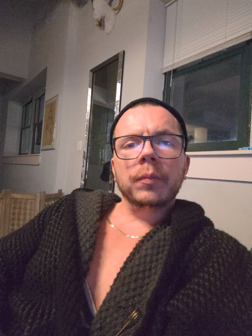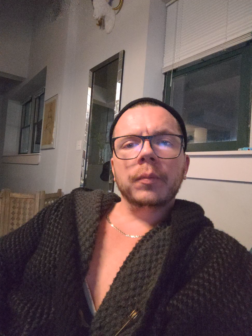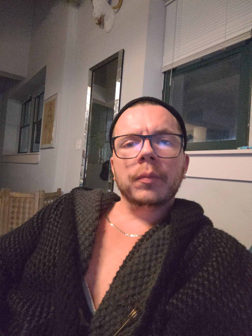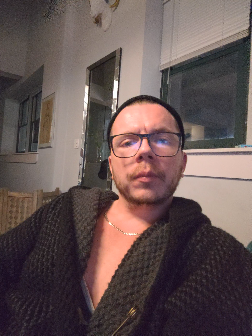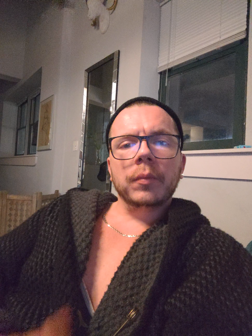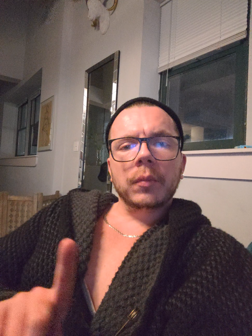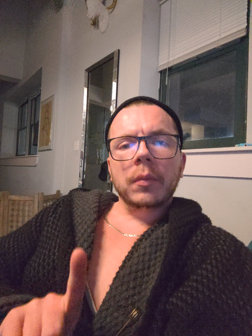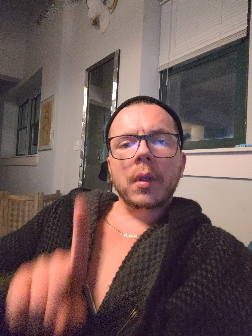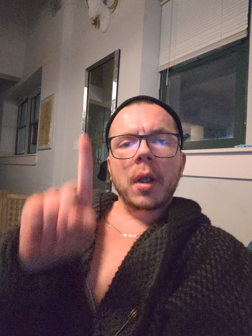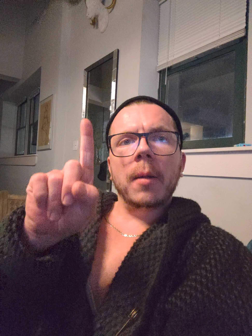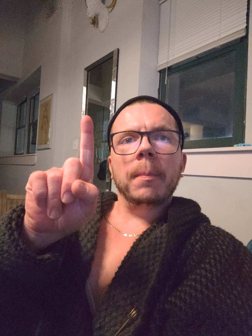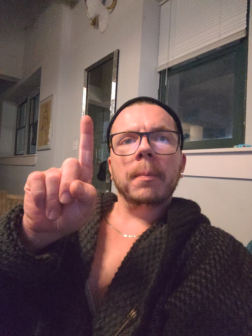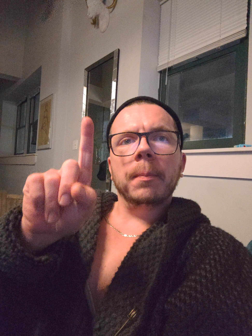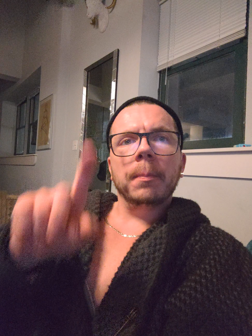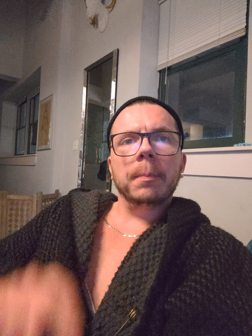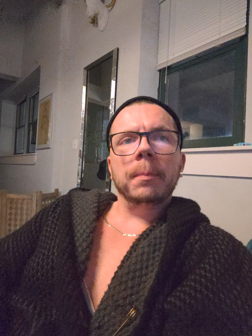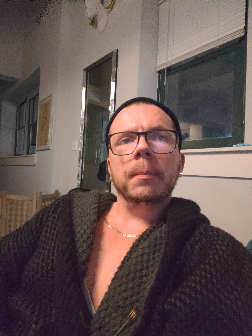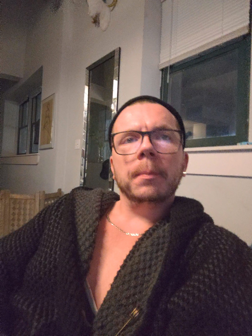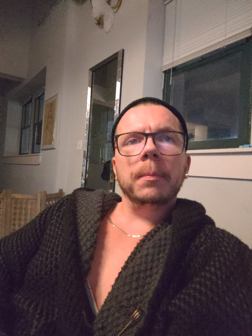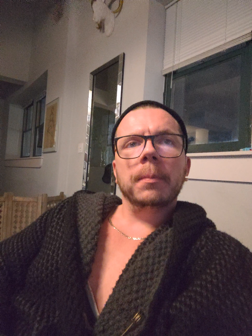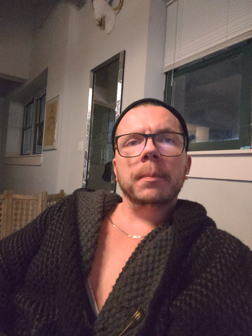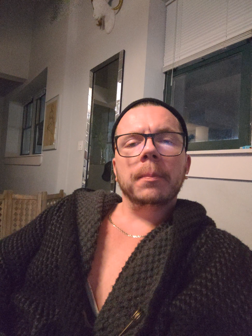up